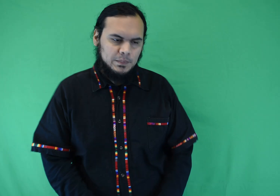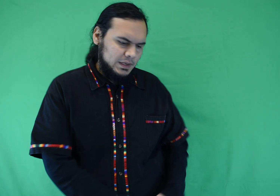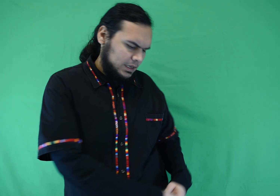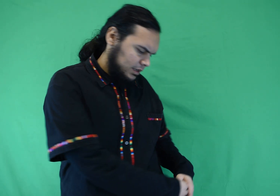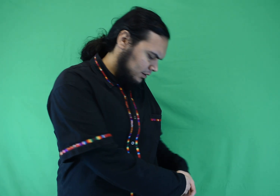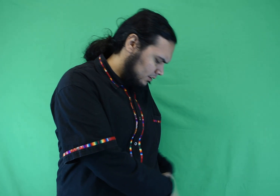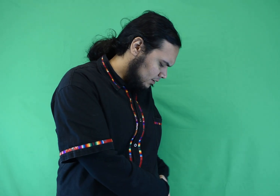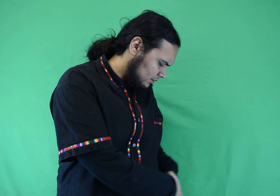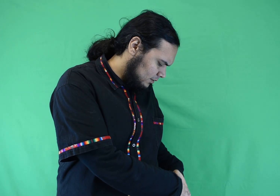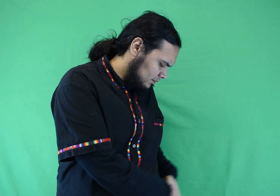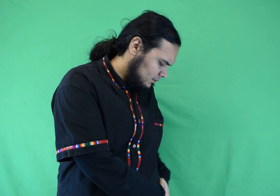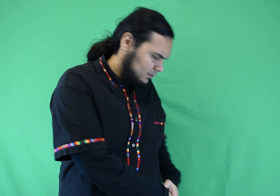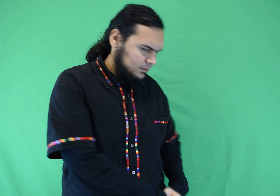pierna